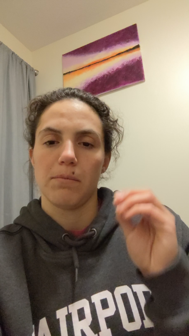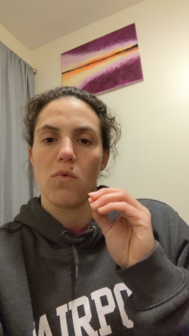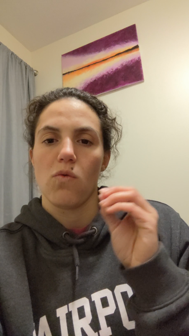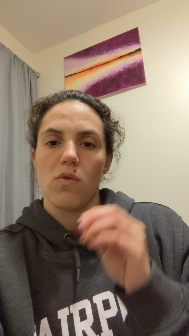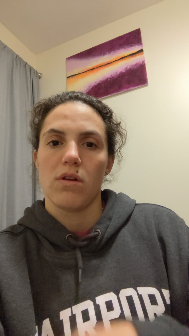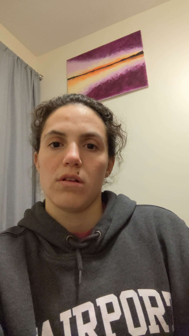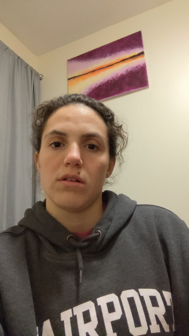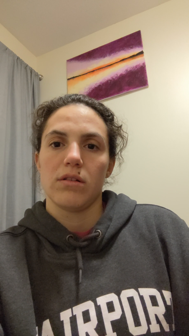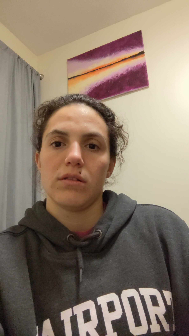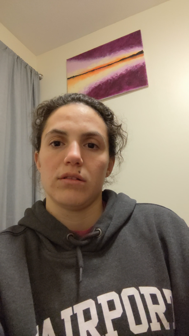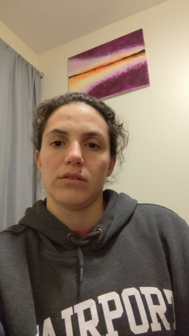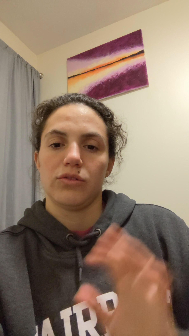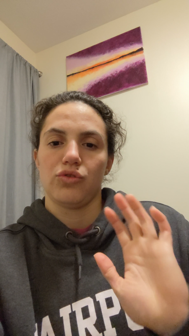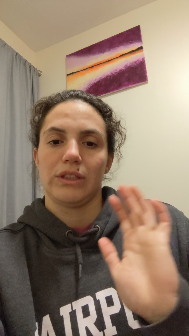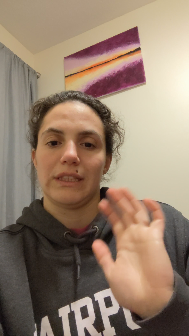cheese